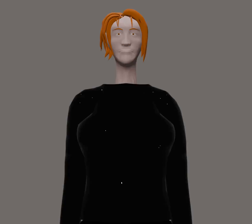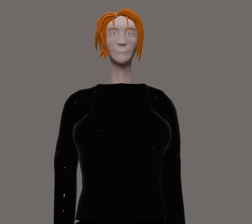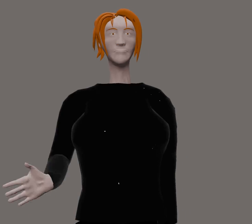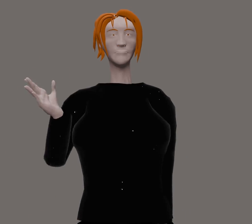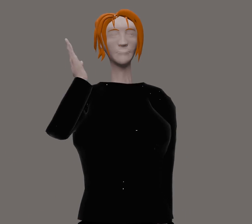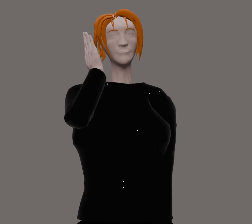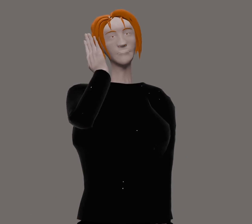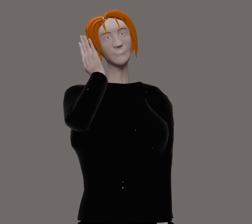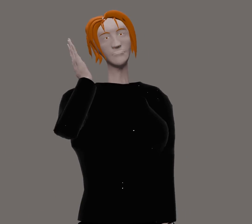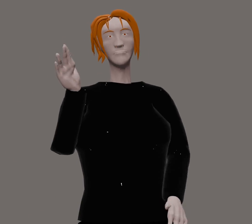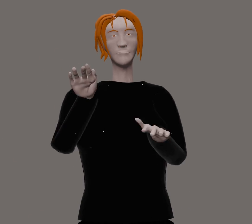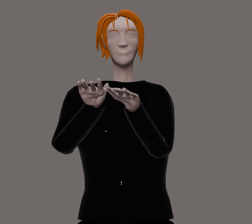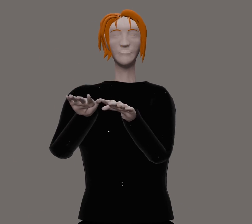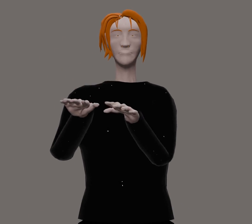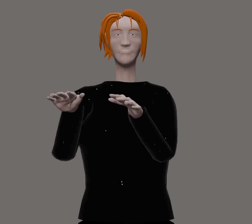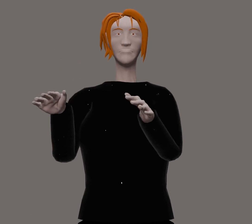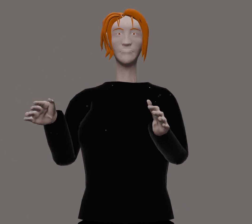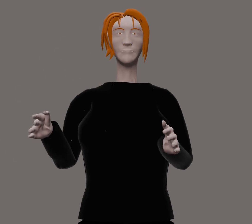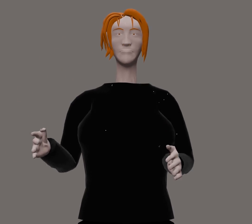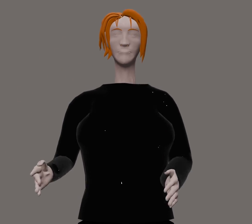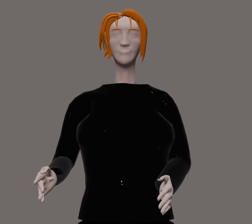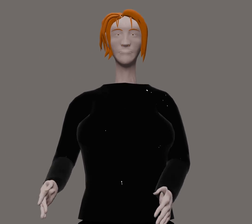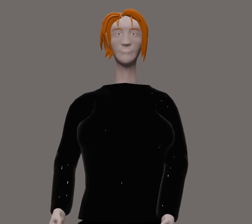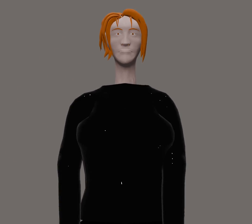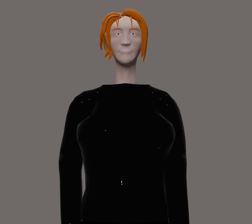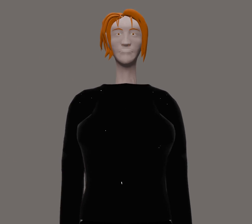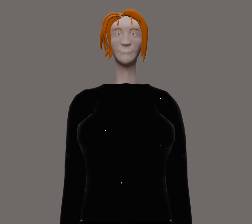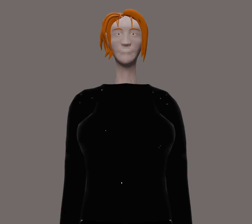Bedspreads